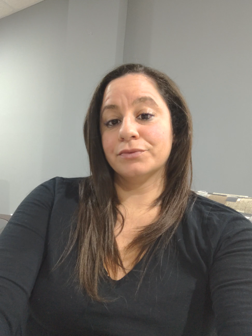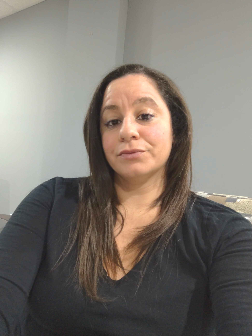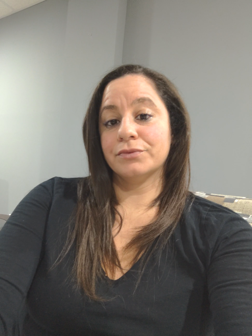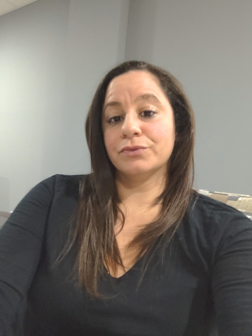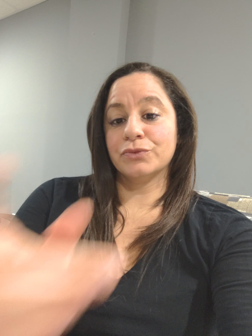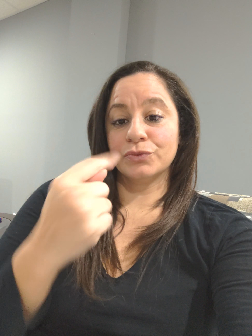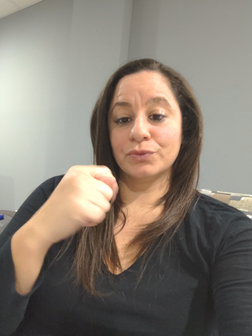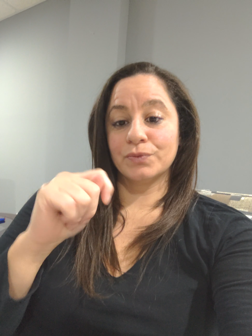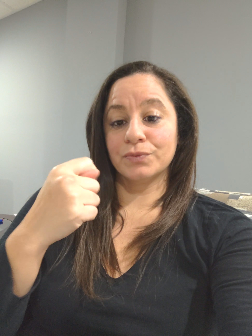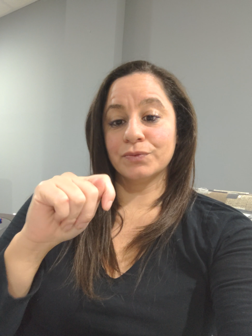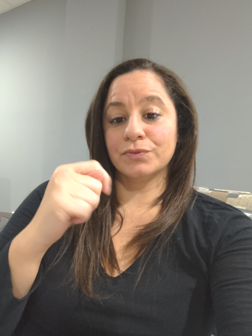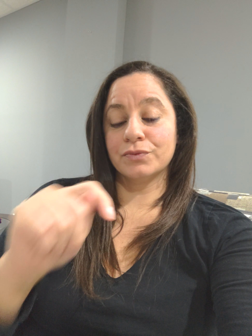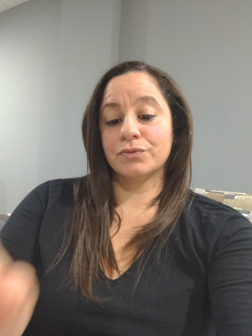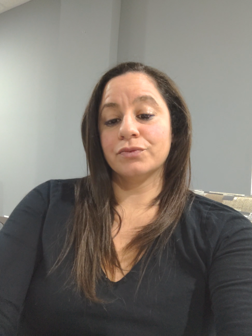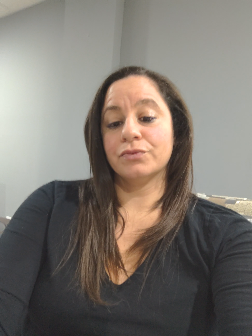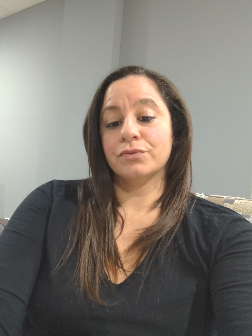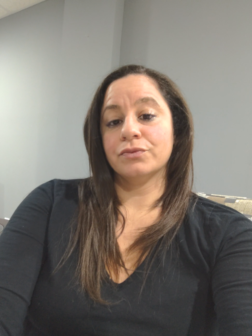toy